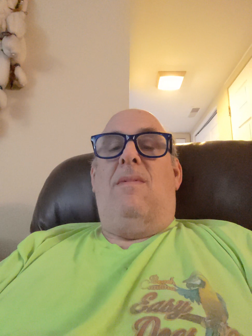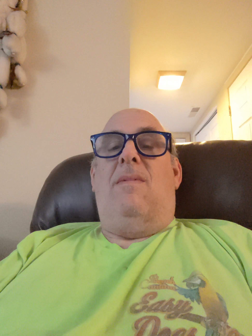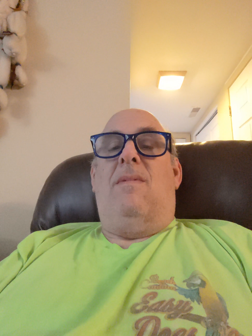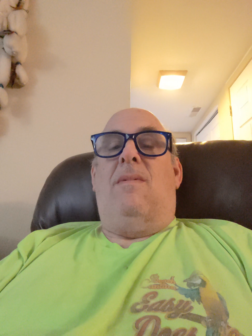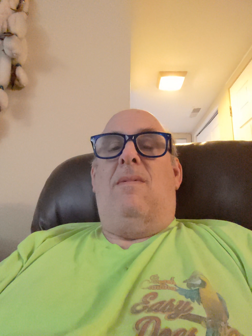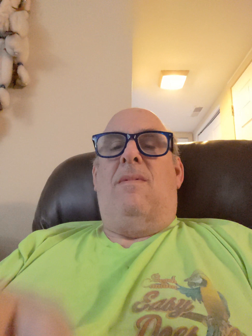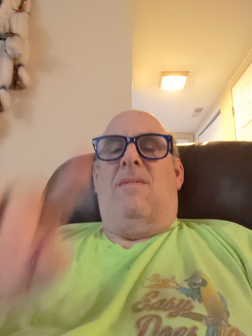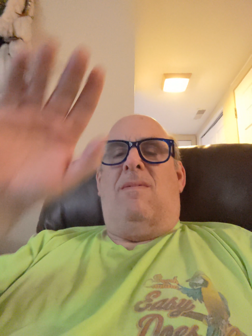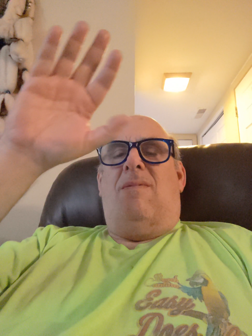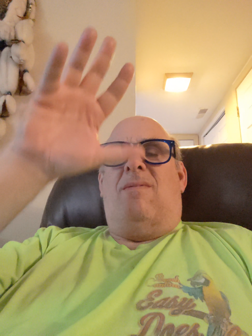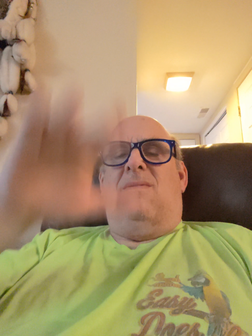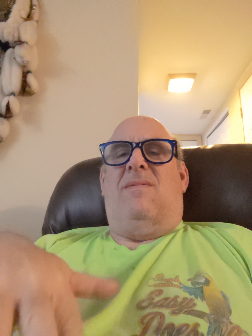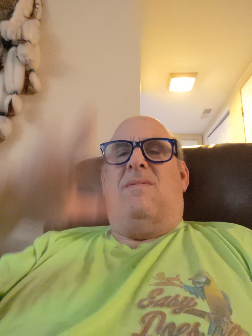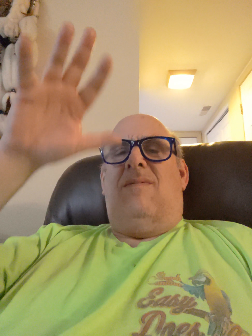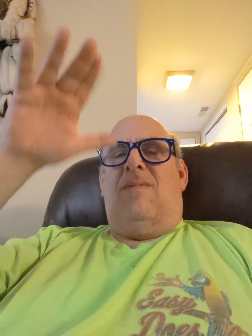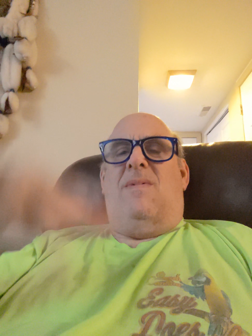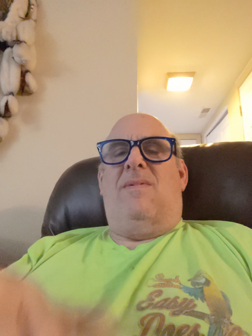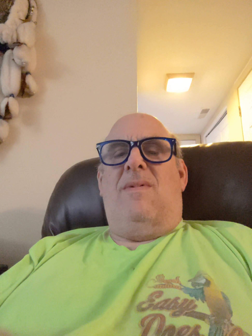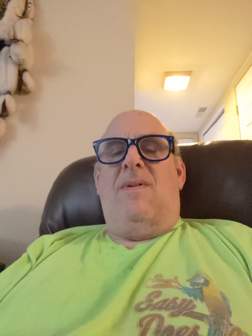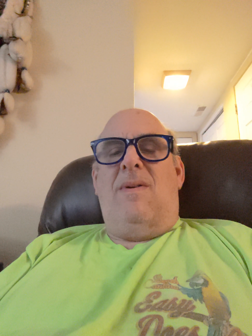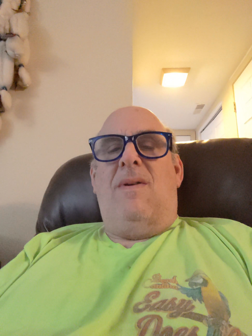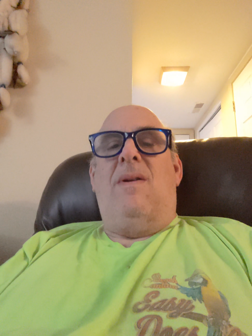snow